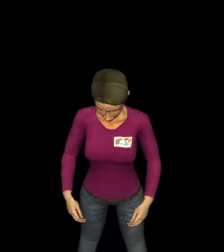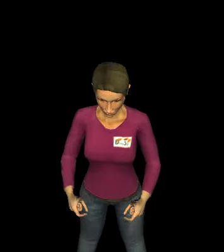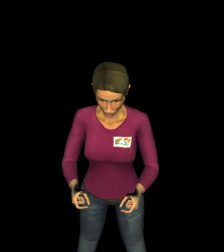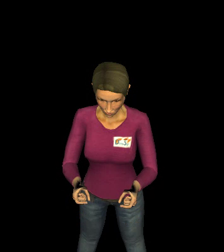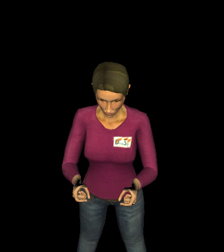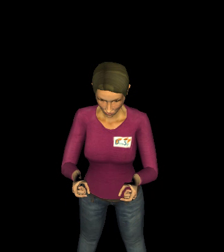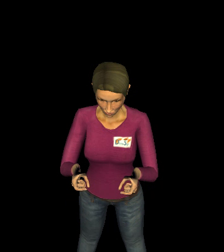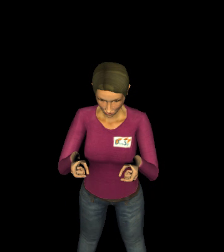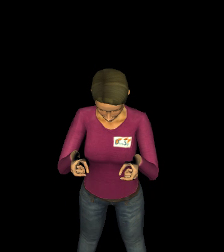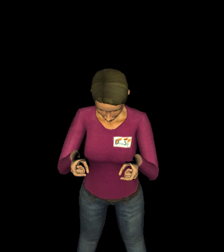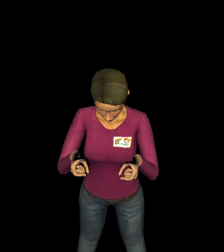مبنى